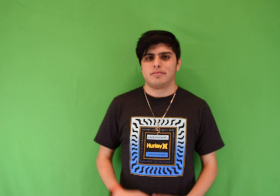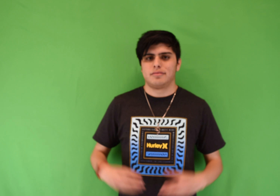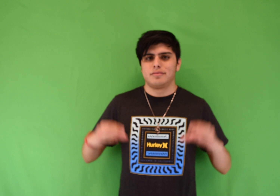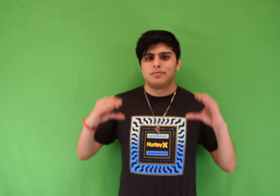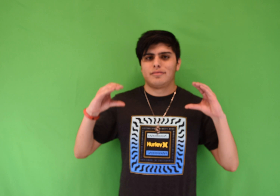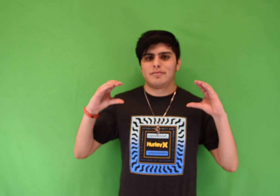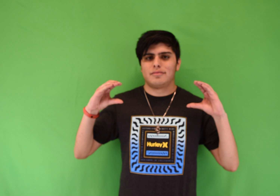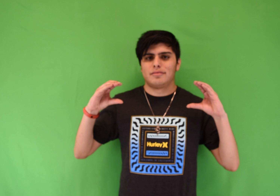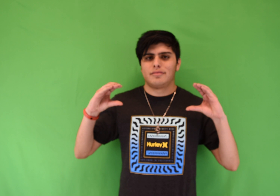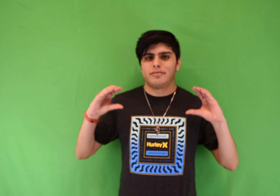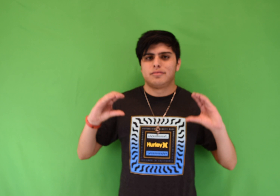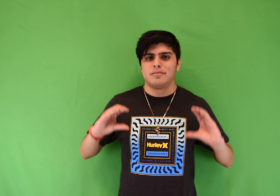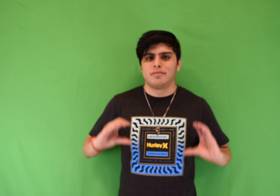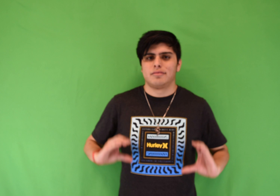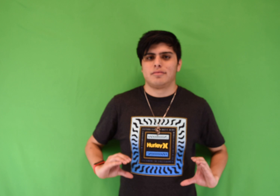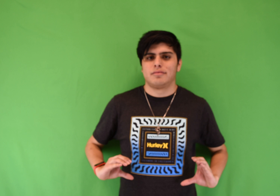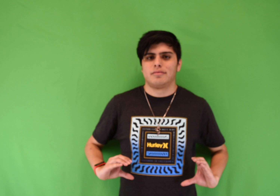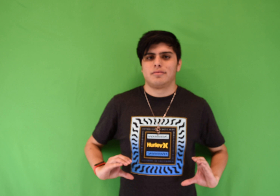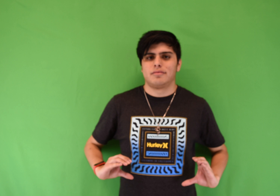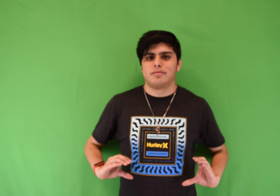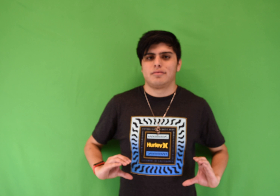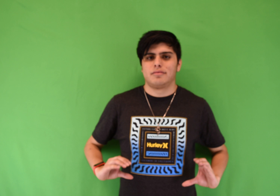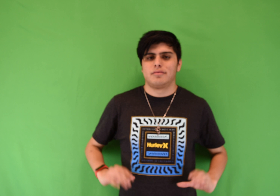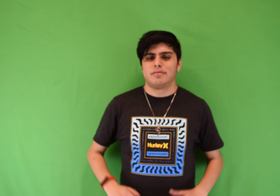cuerpo